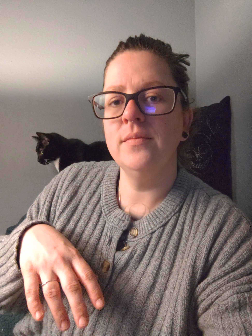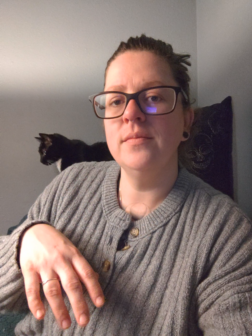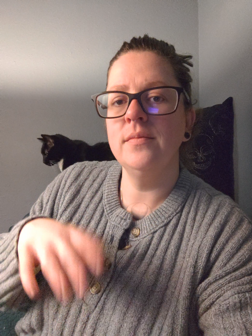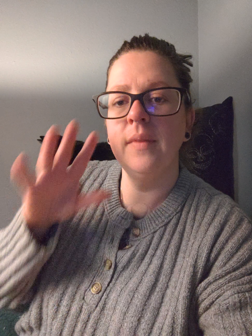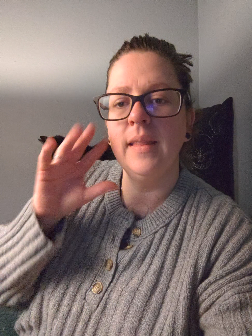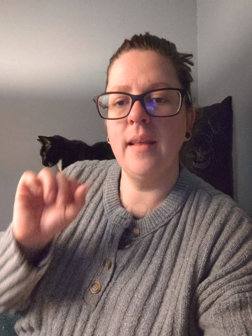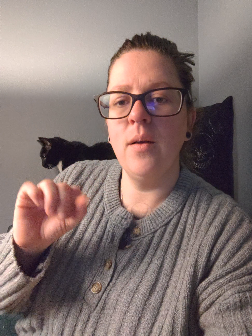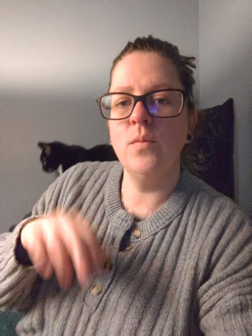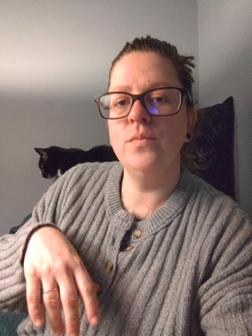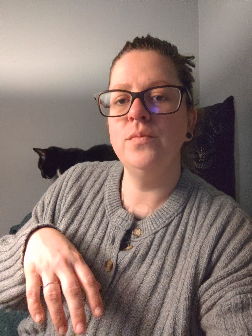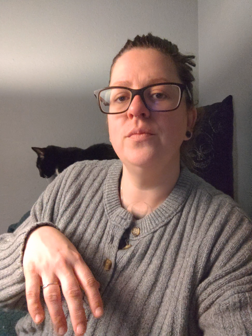loud